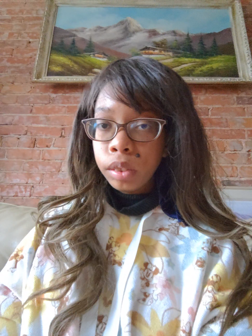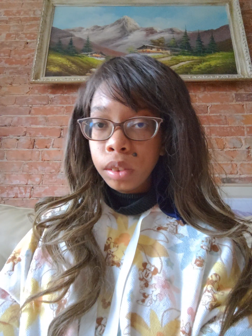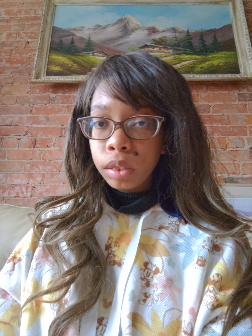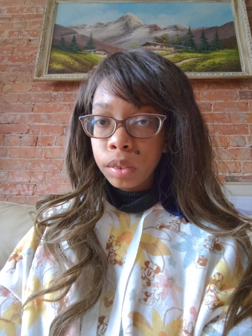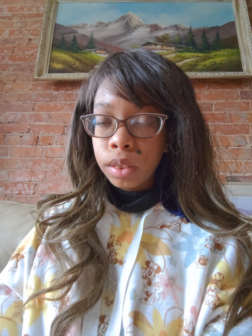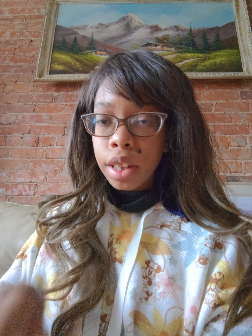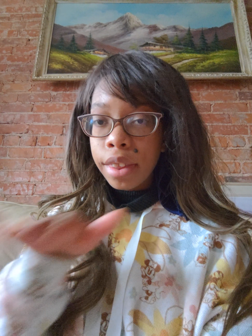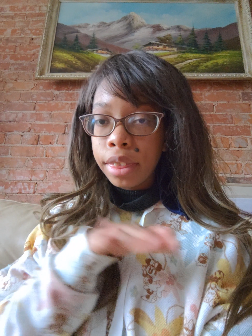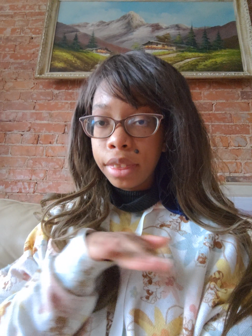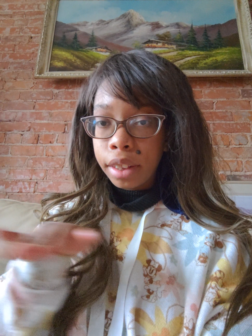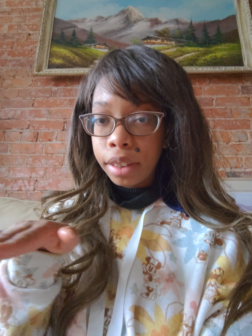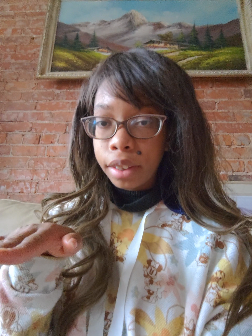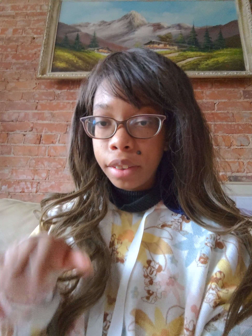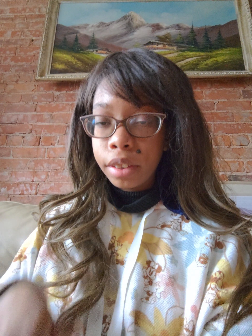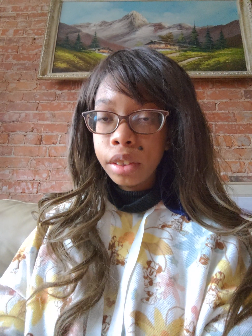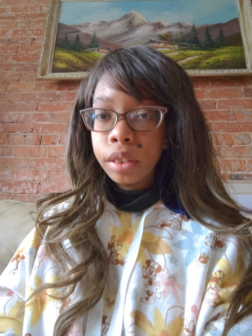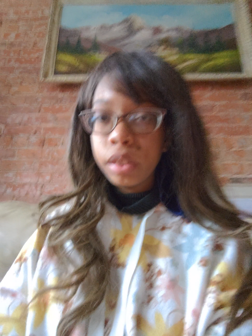clean